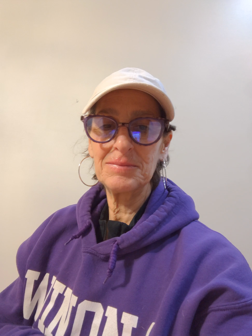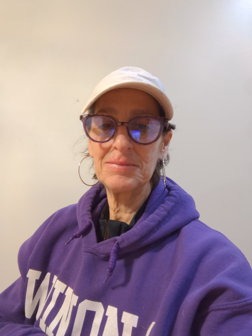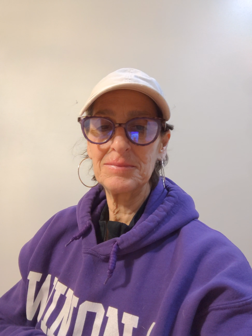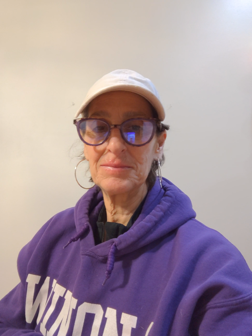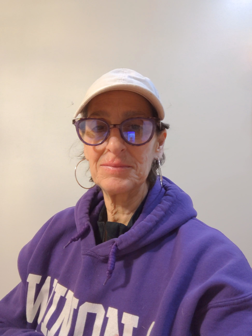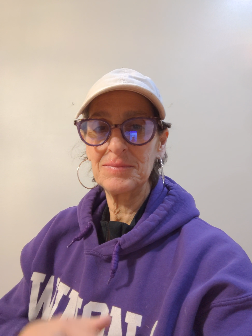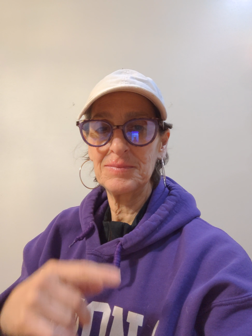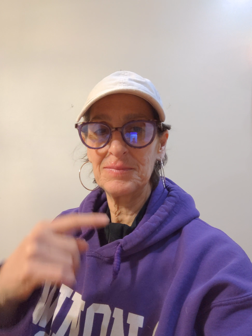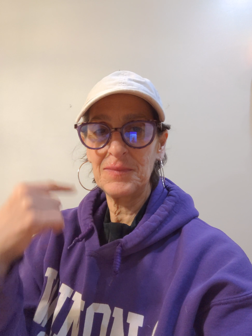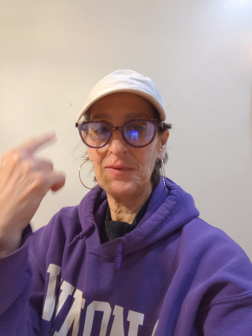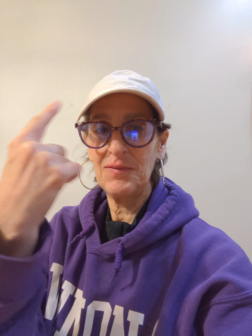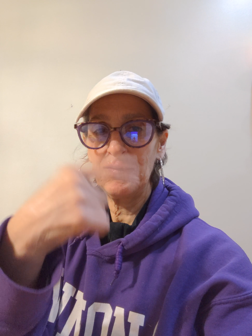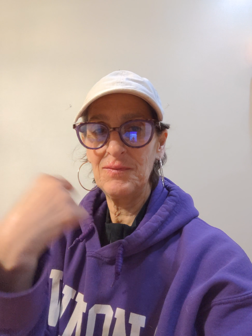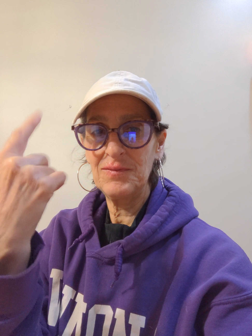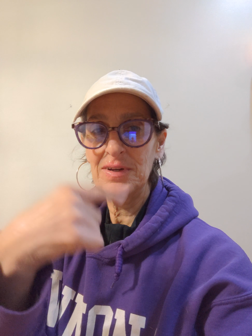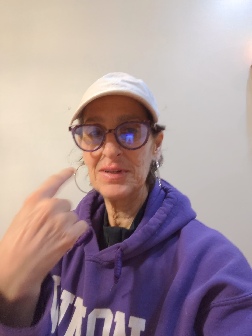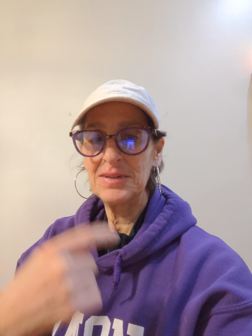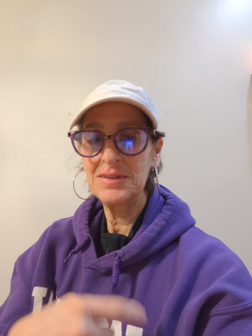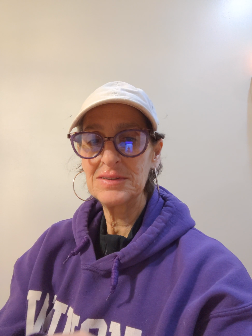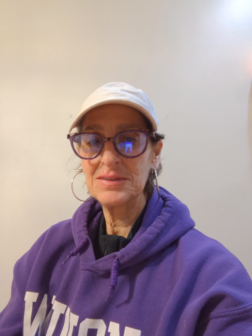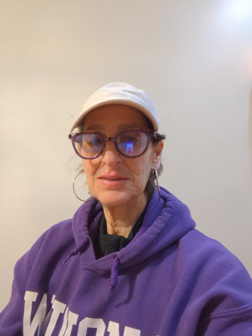face